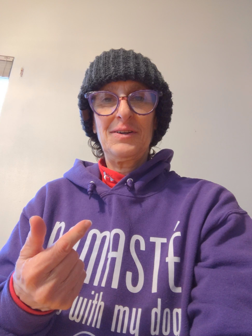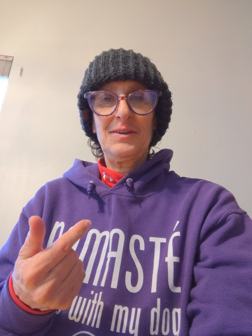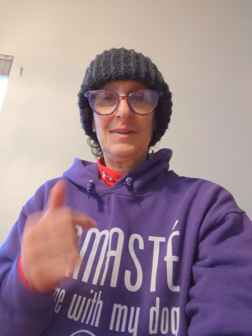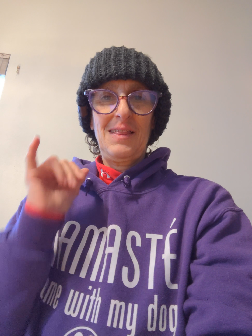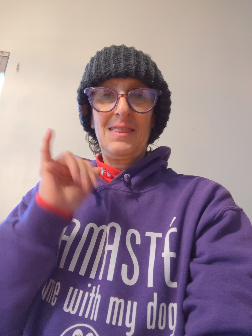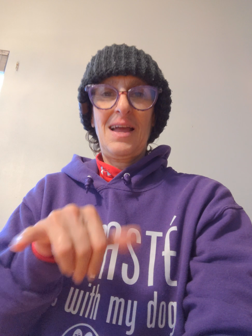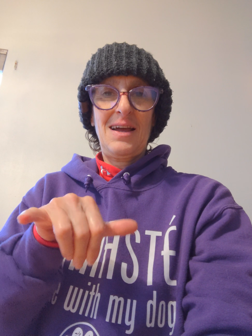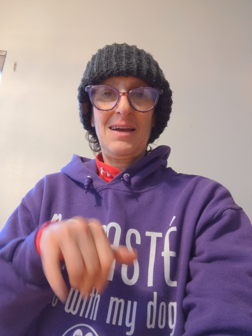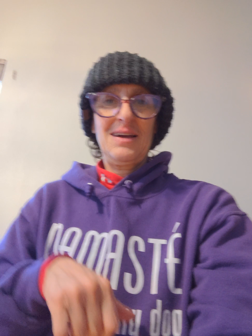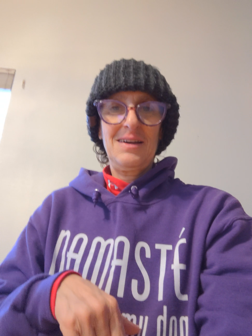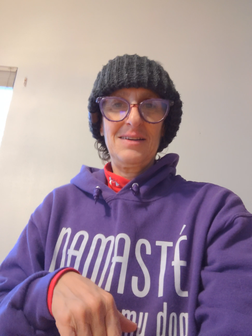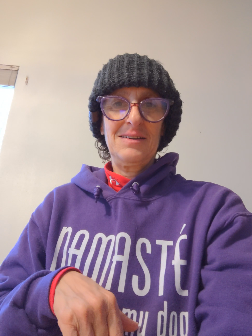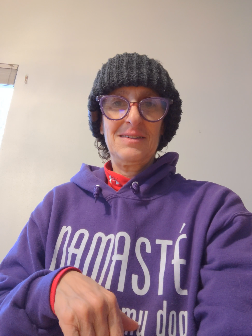that